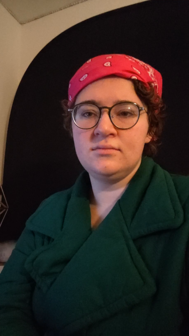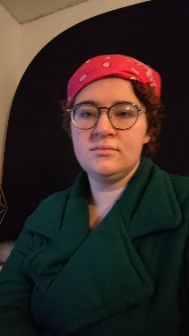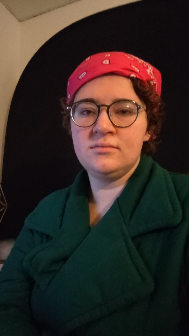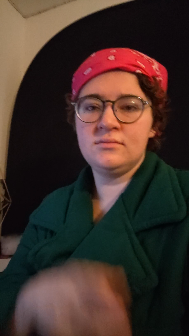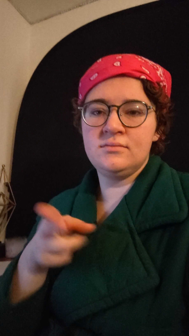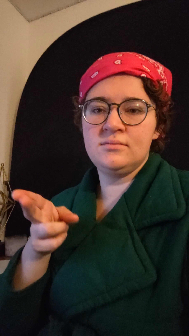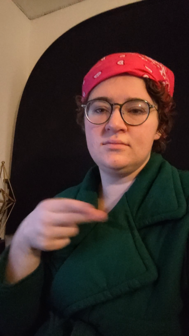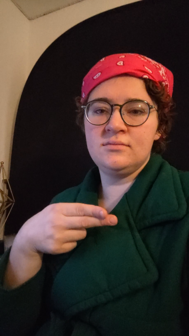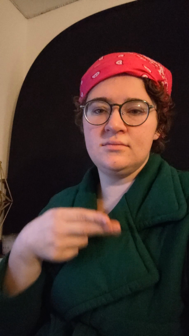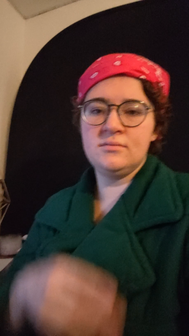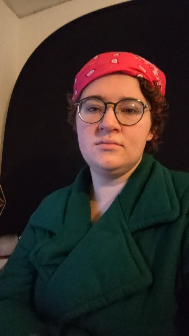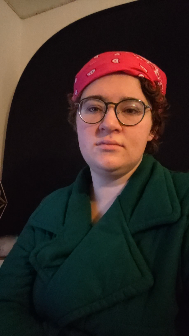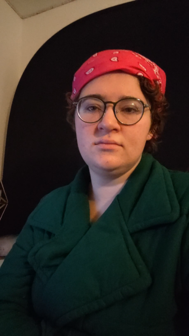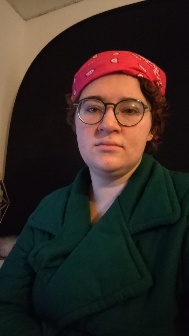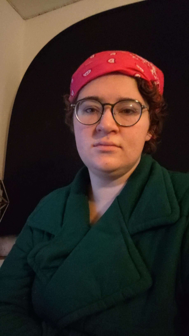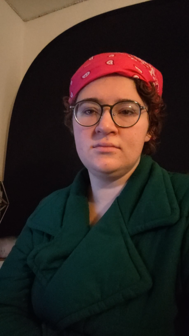belt